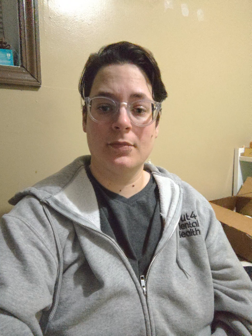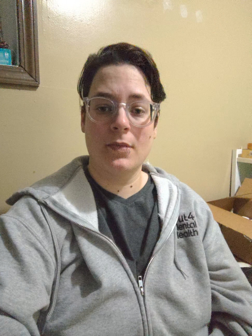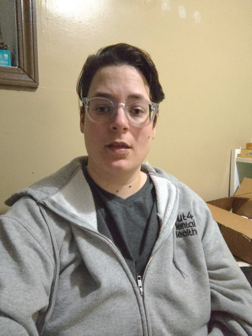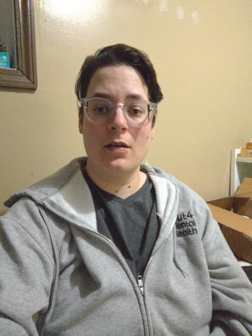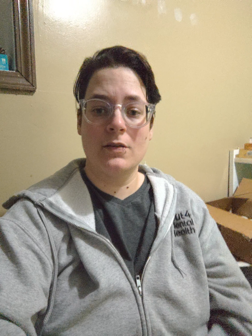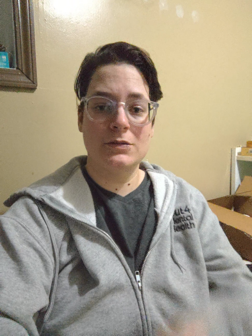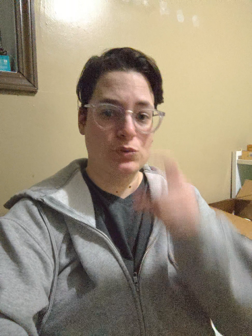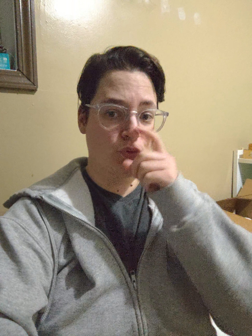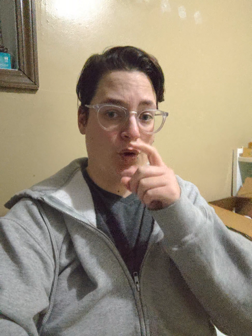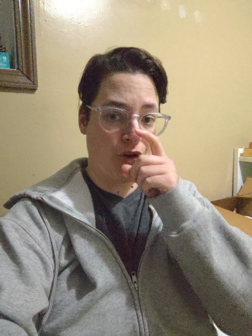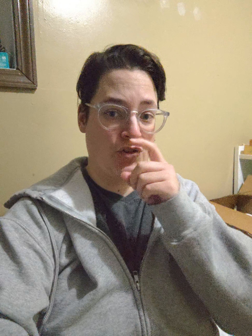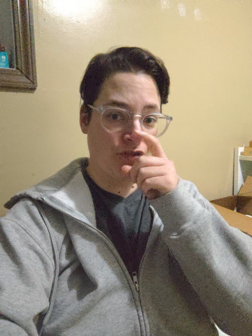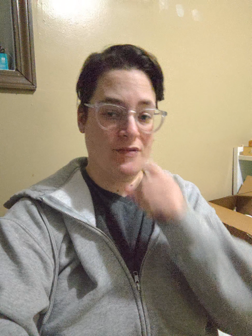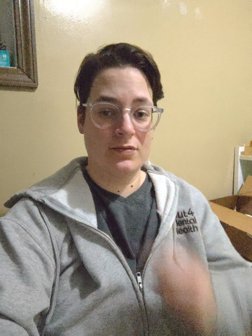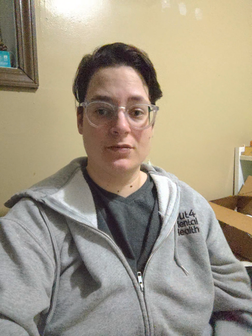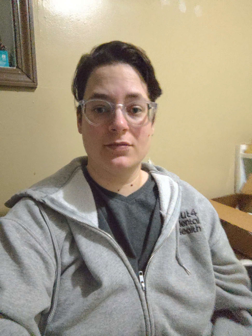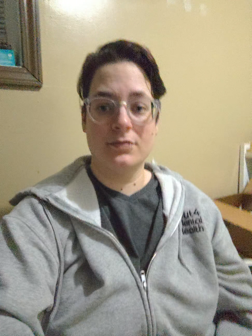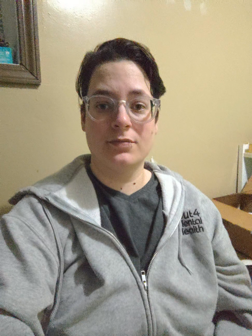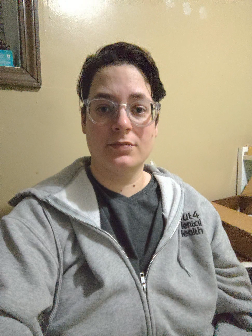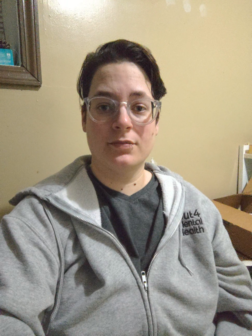doll